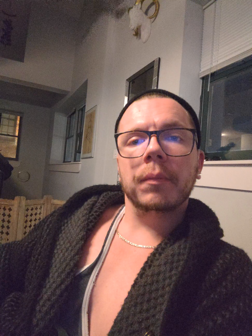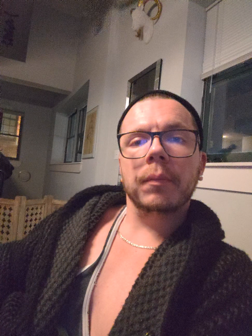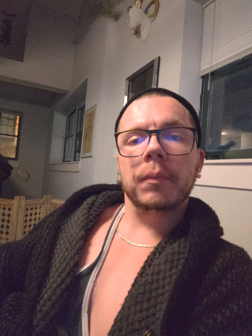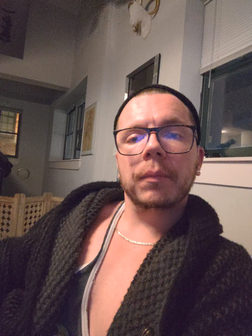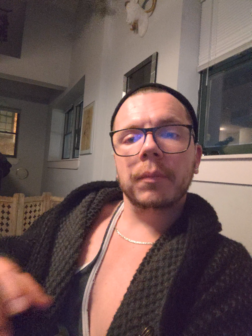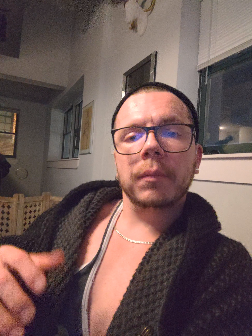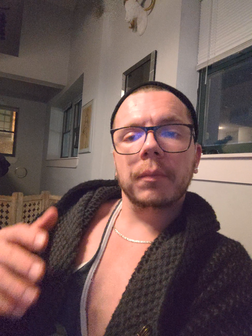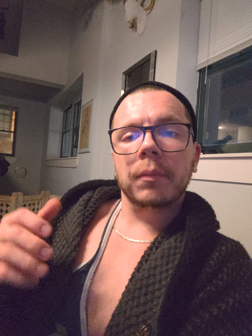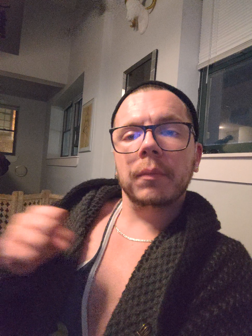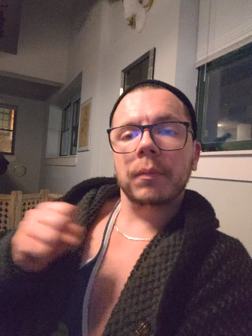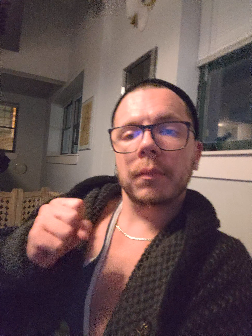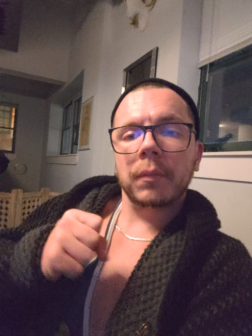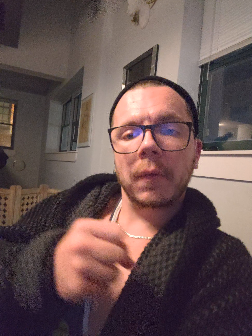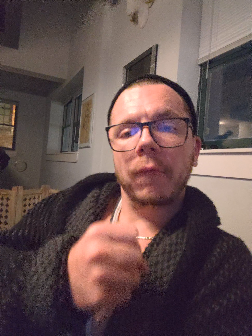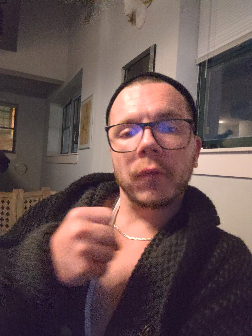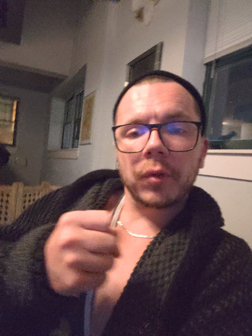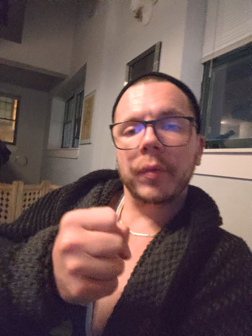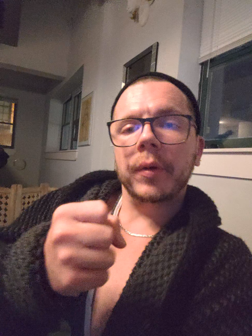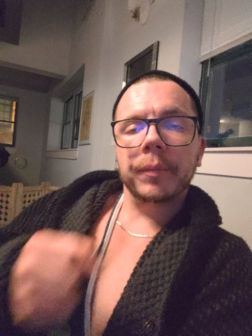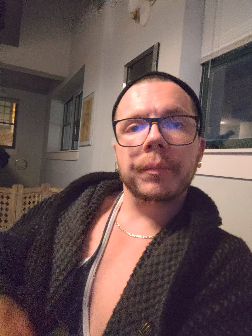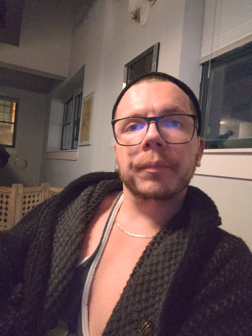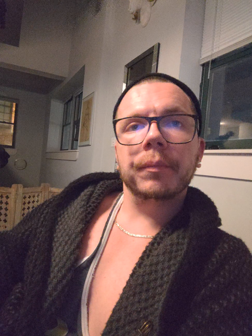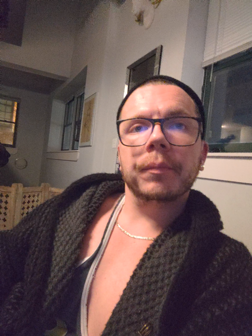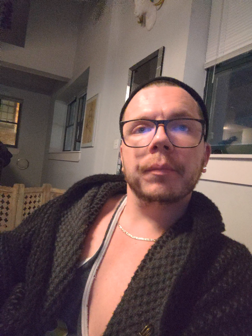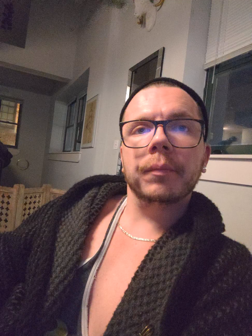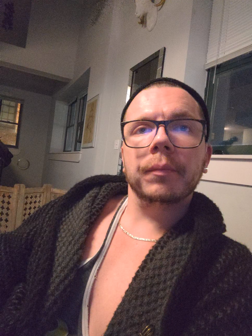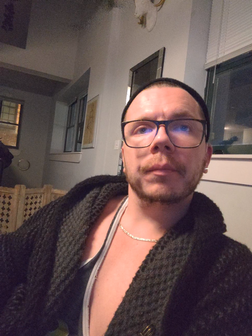refrigerator